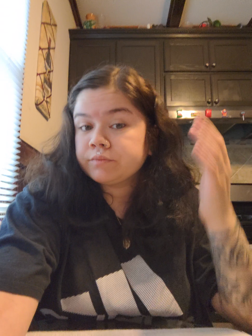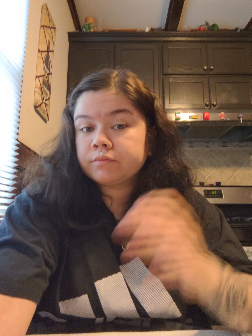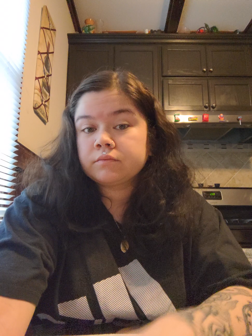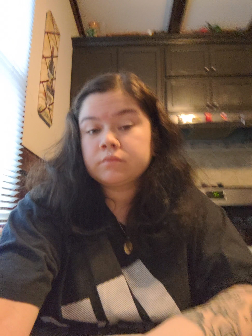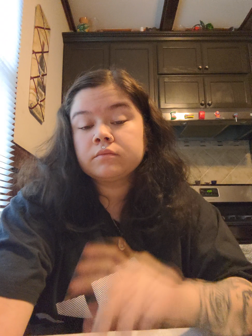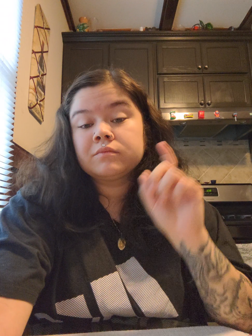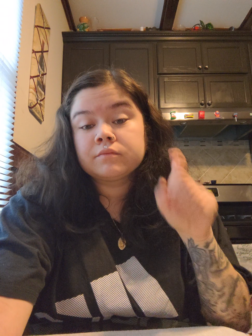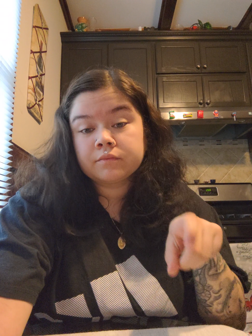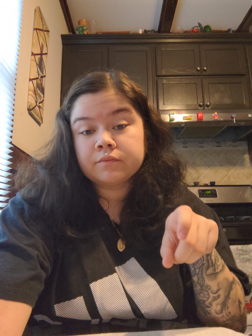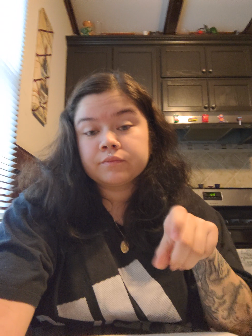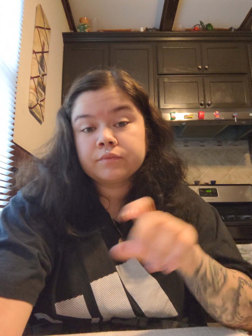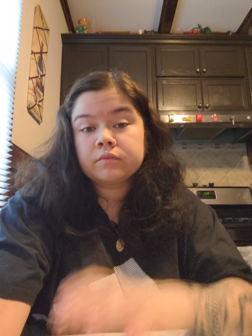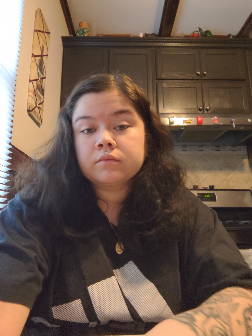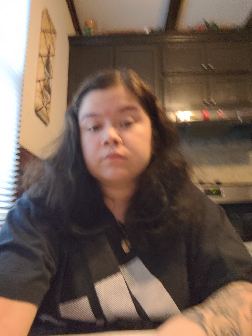have to